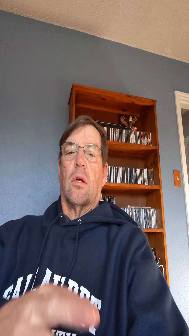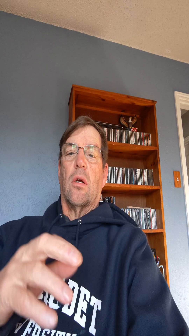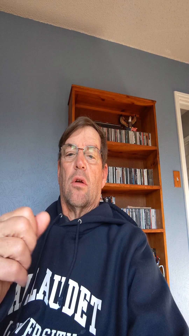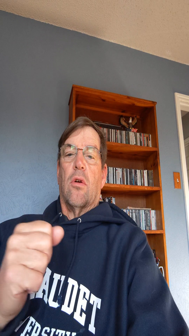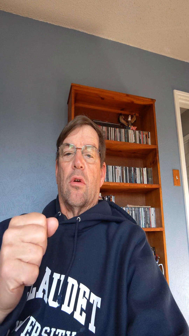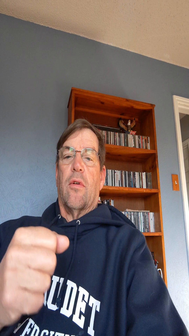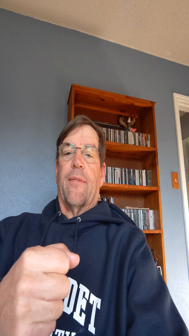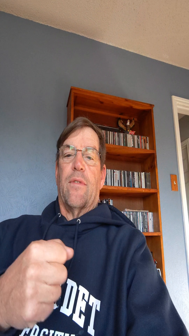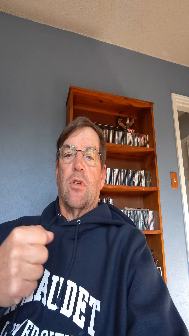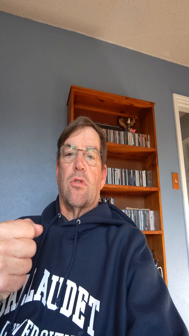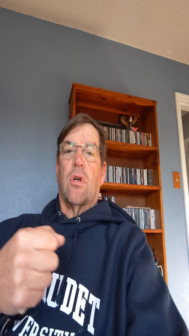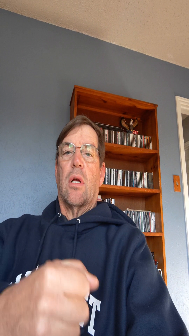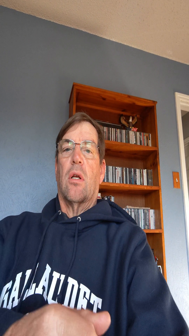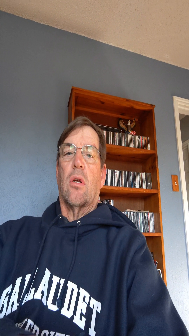refrigerator